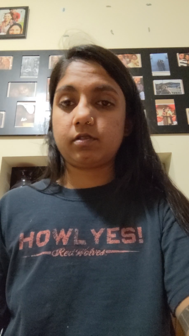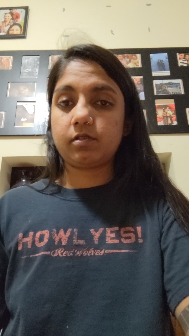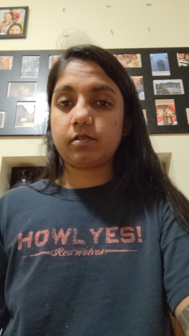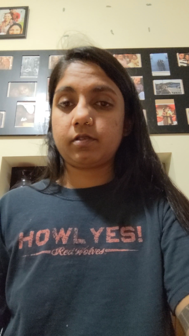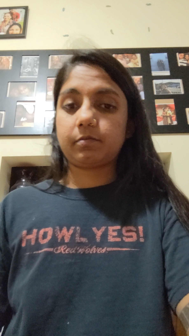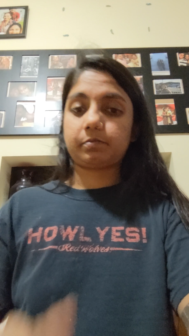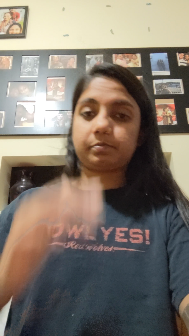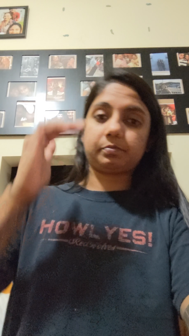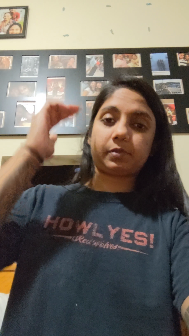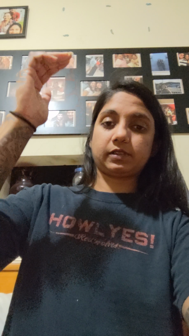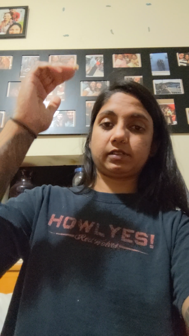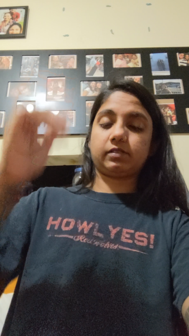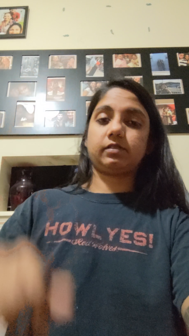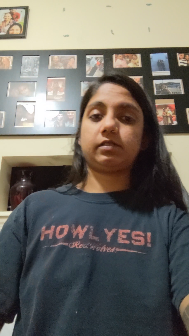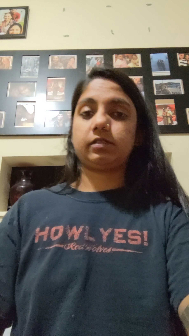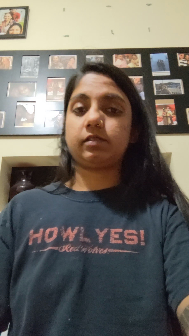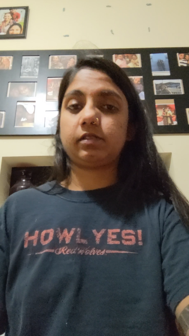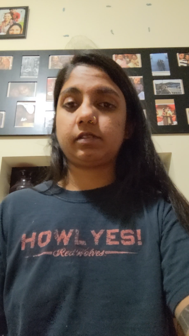big